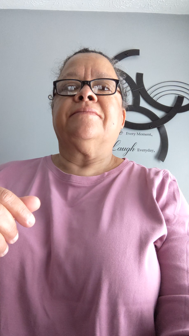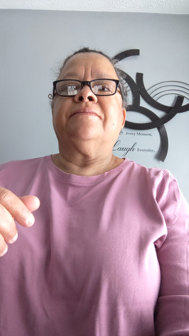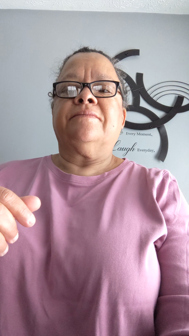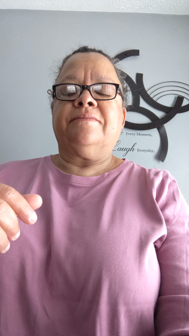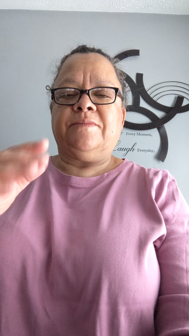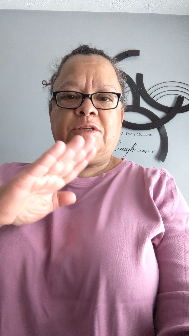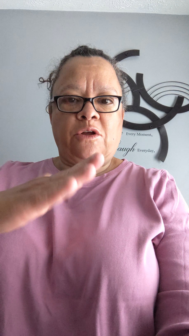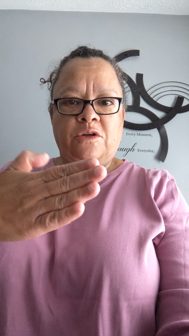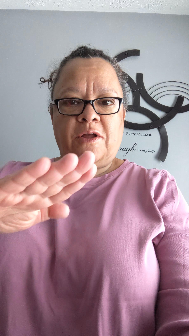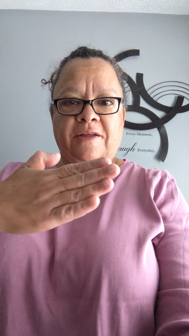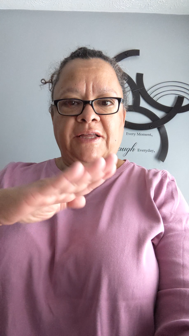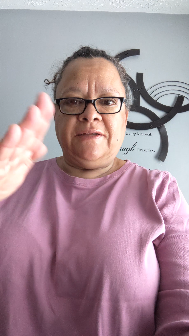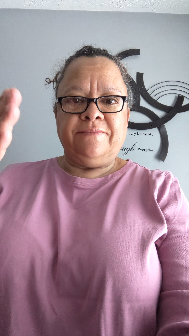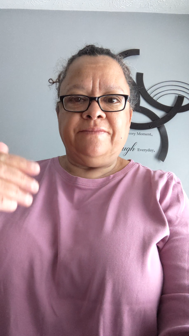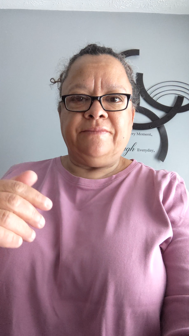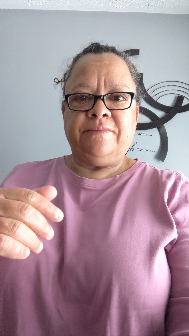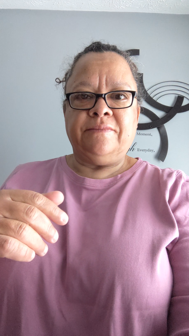cook